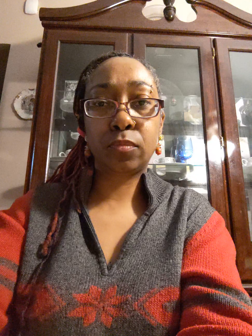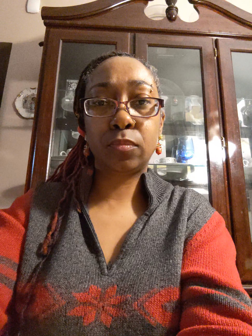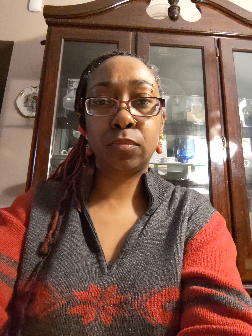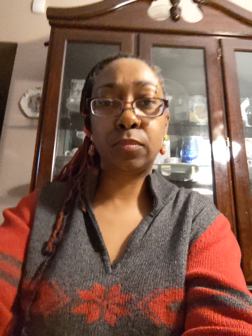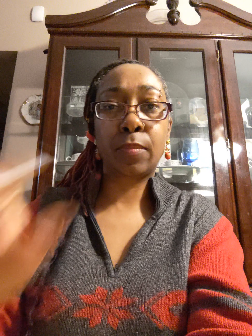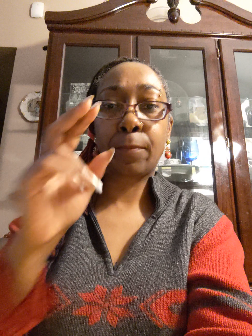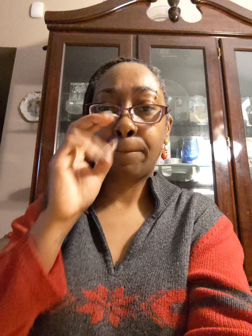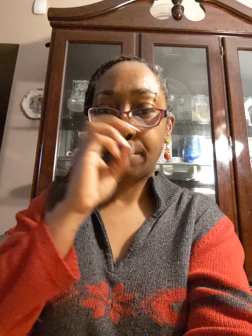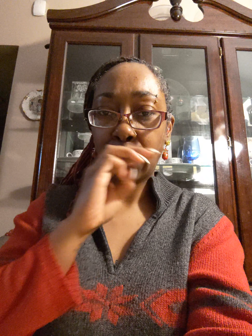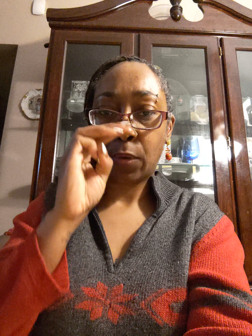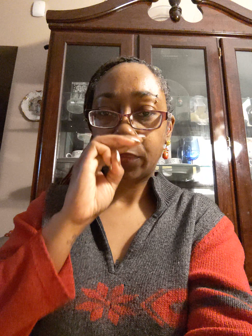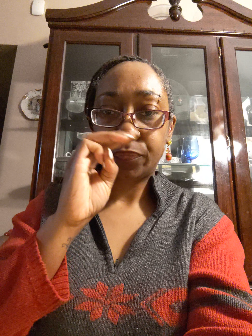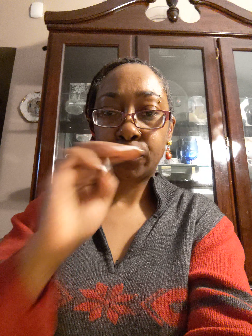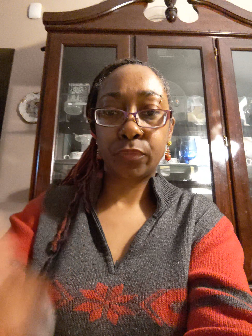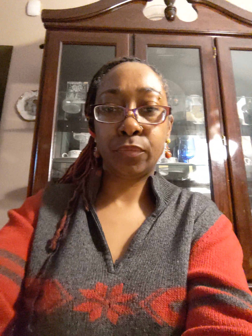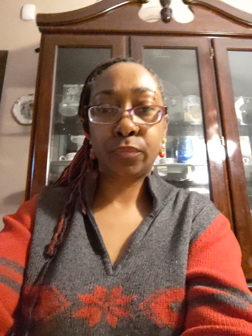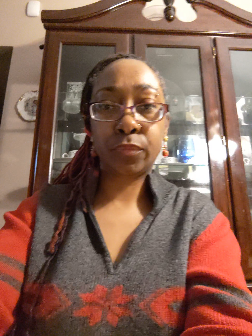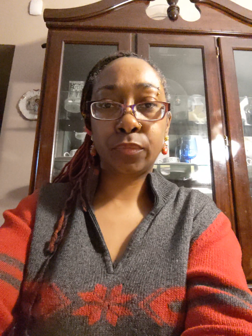mouse